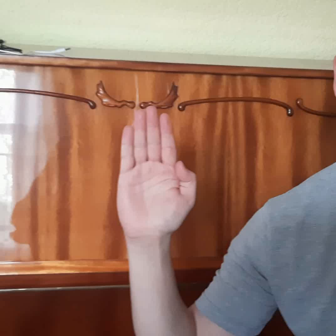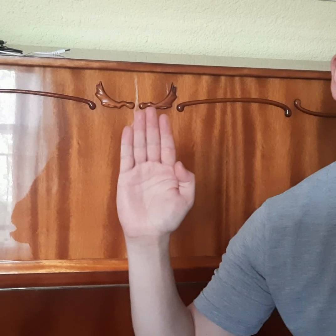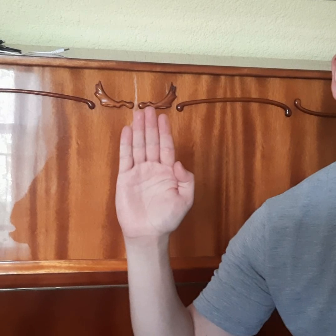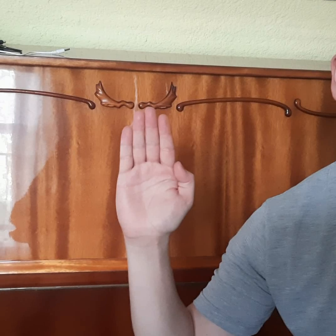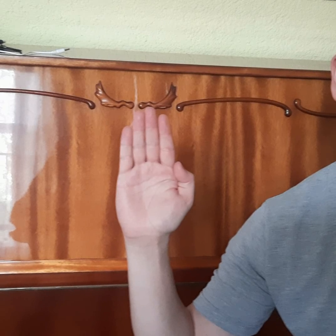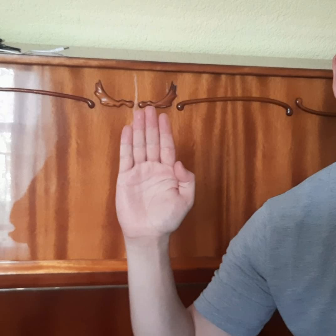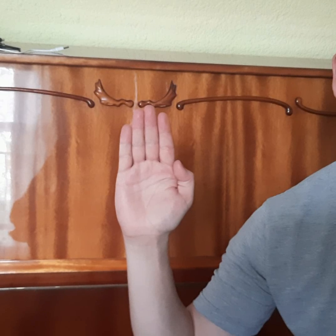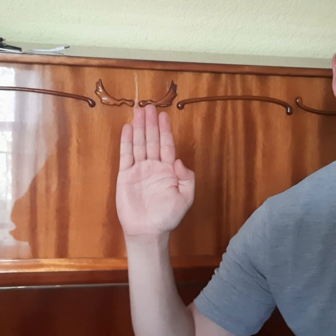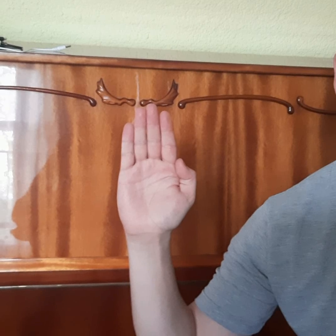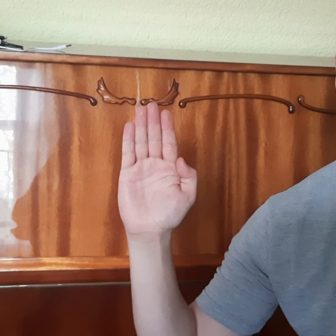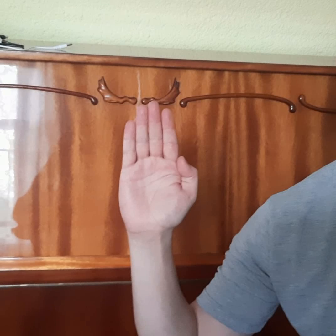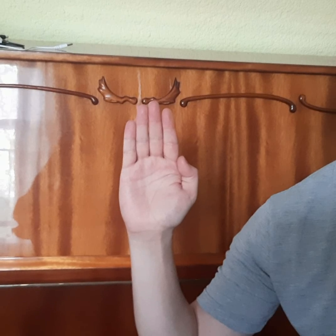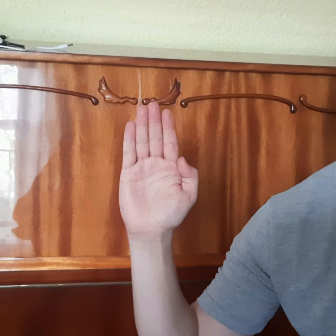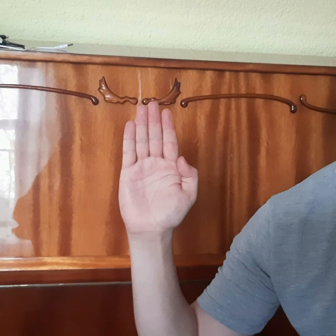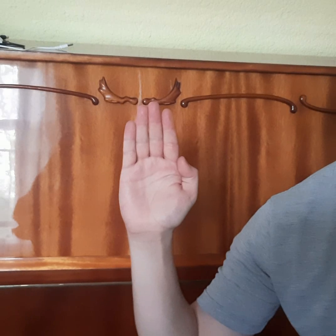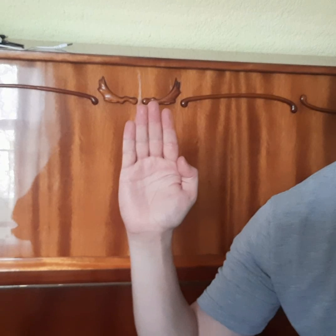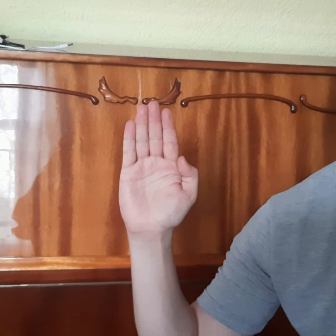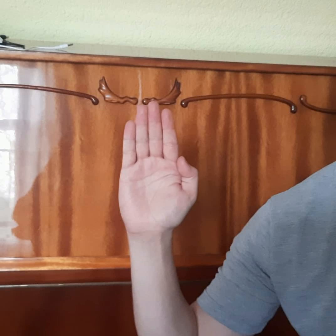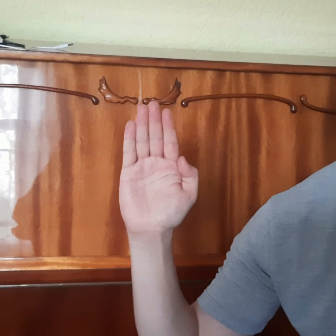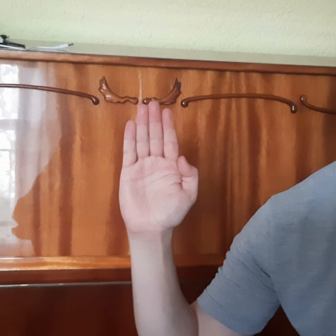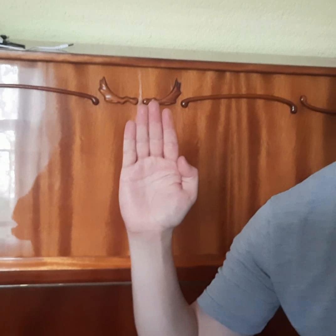В